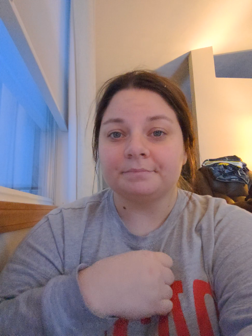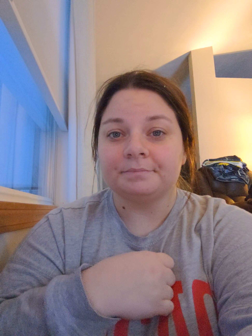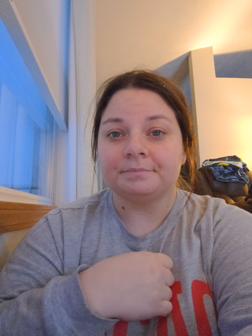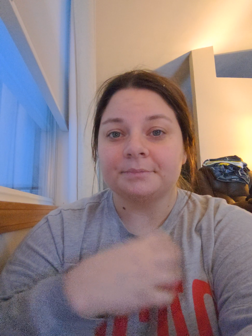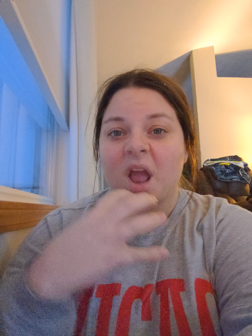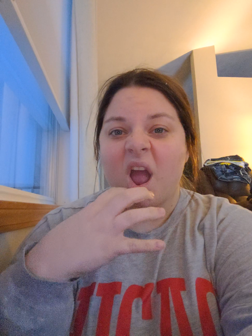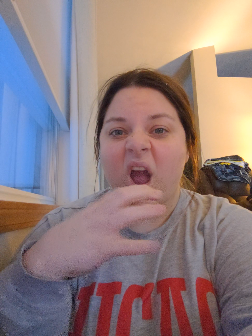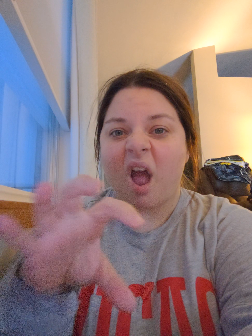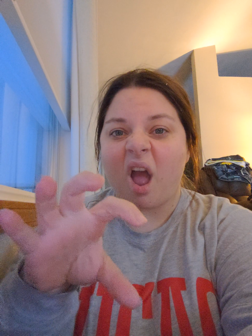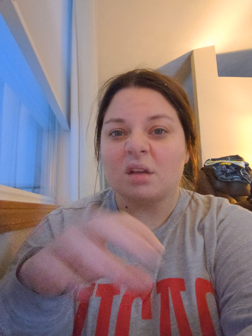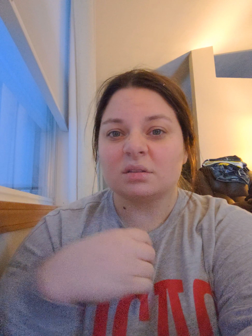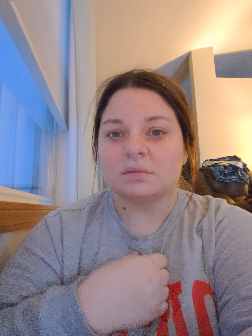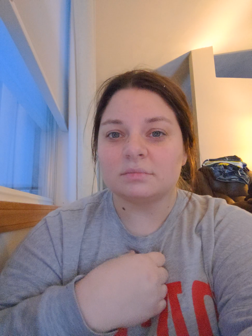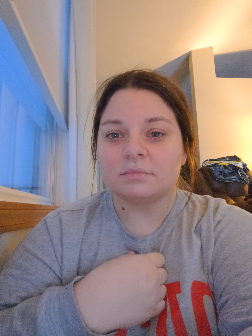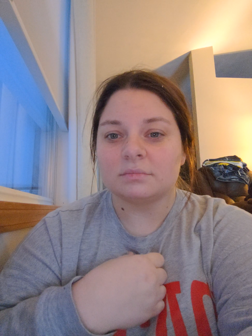hot